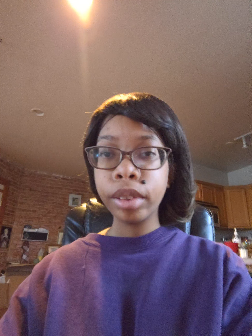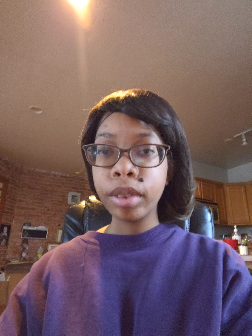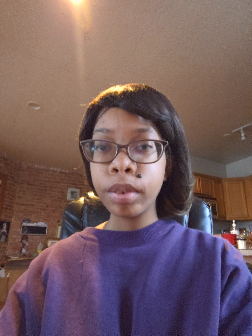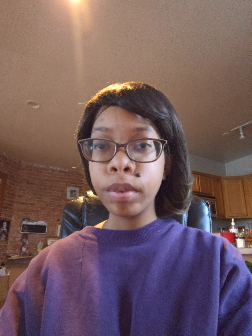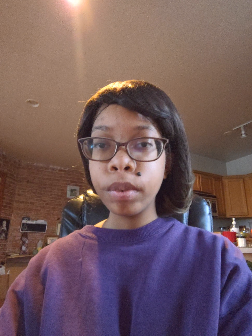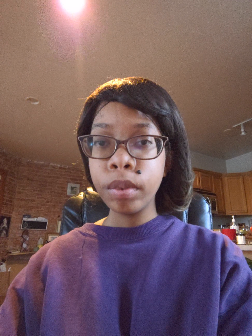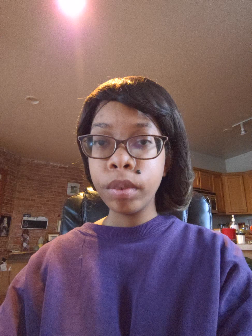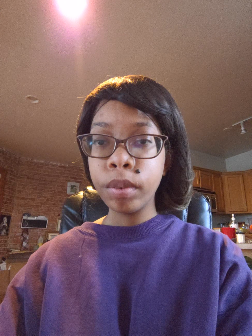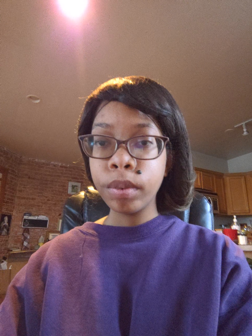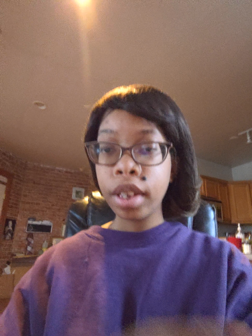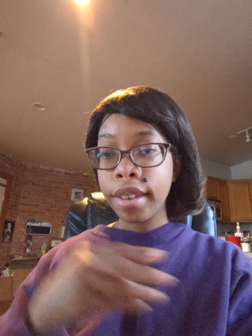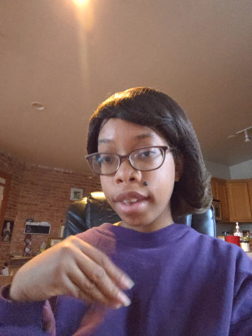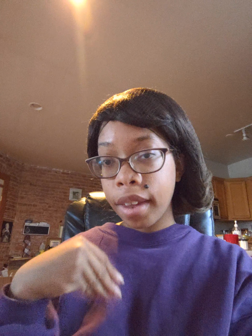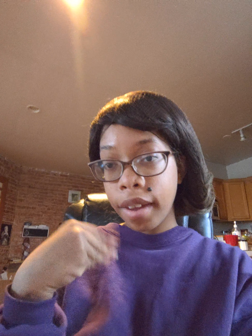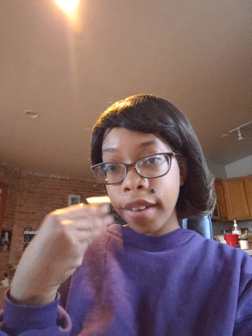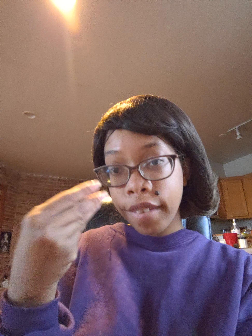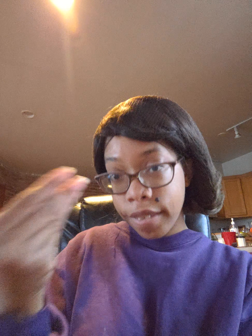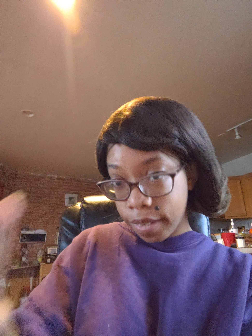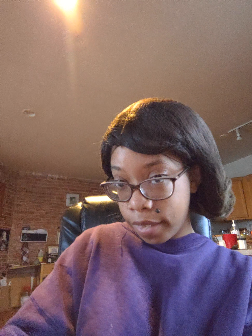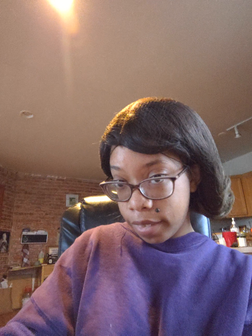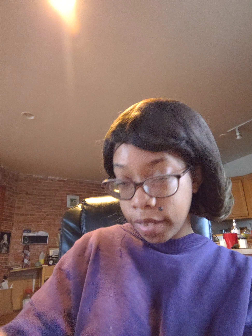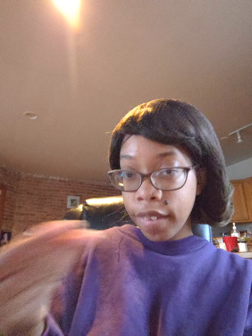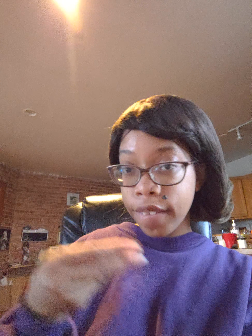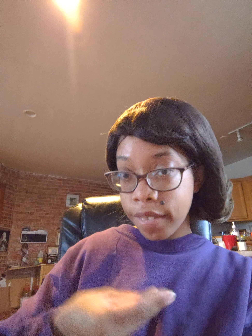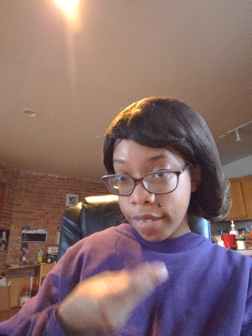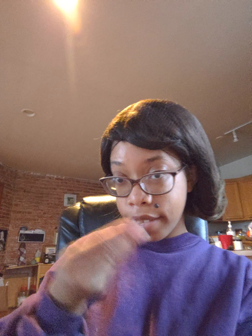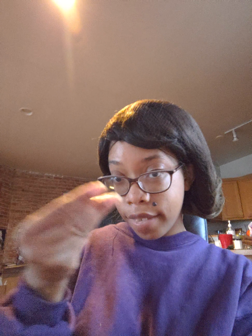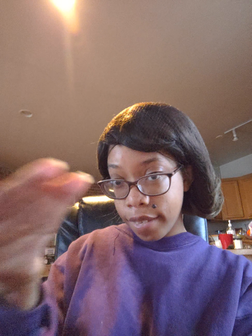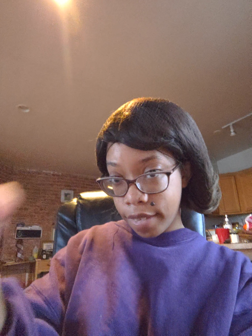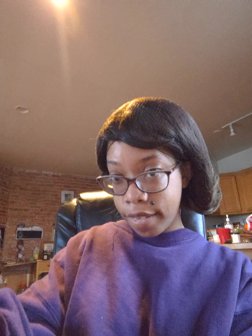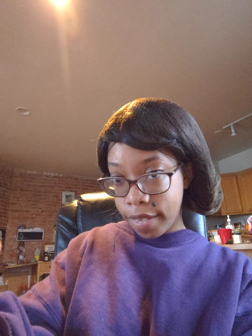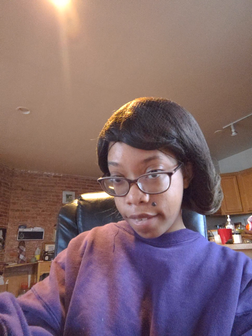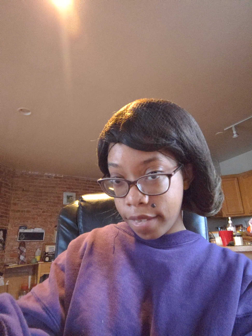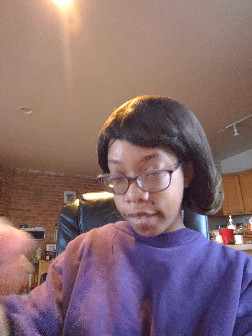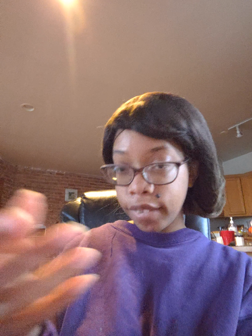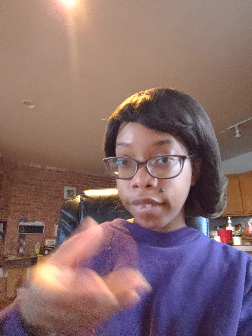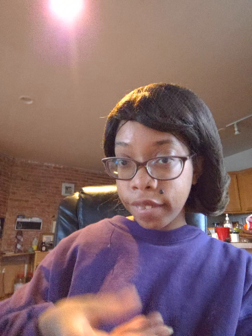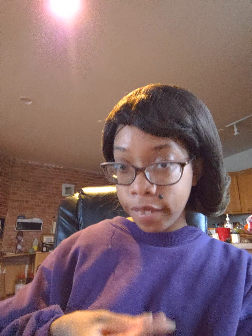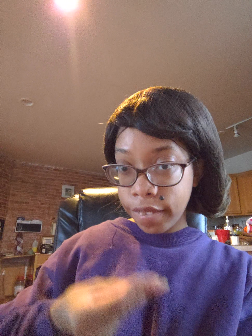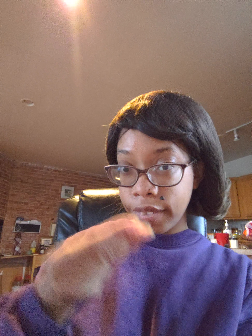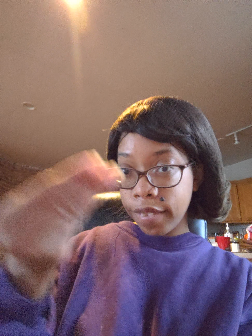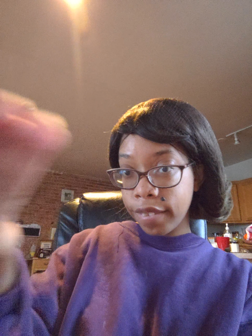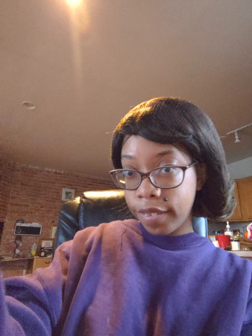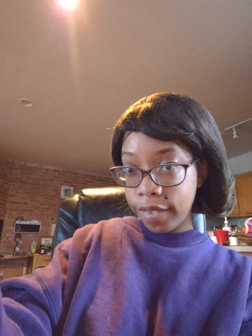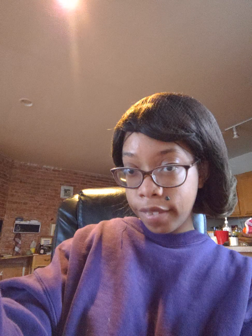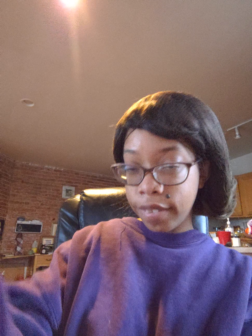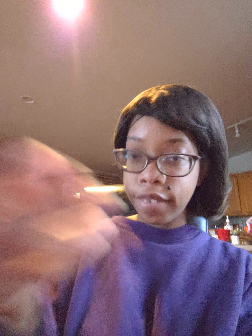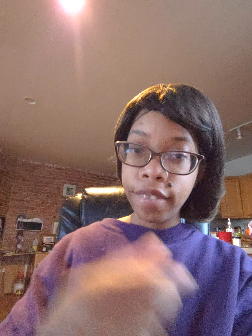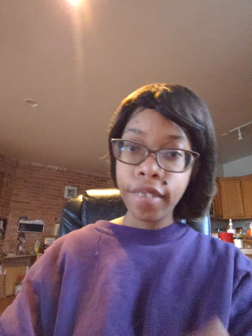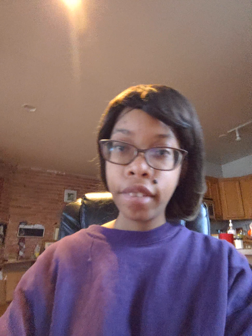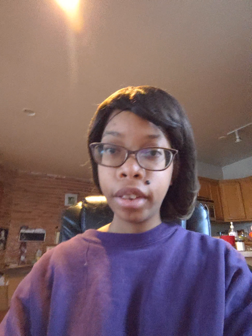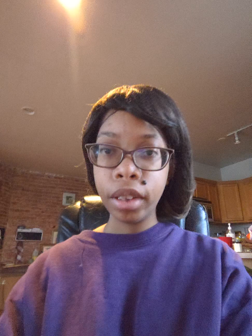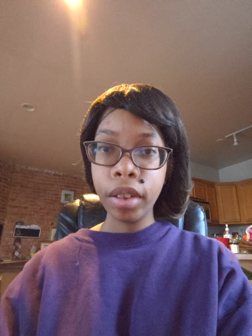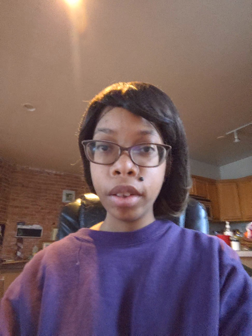give